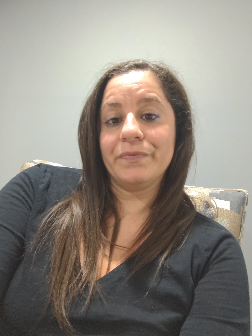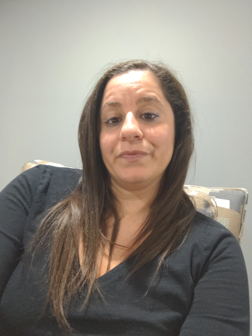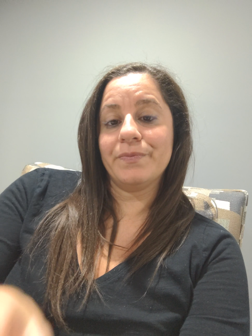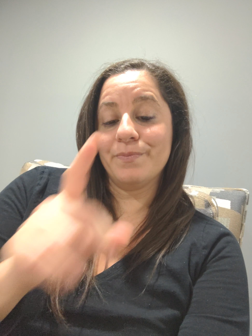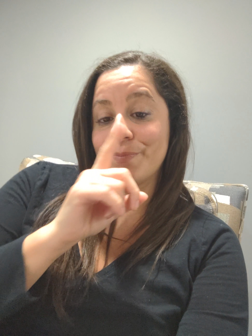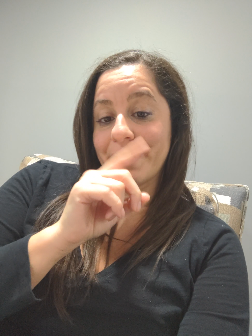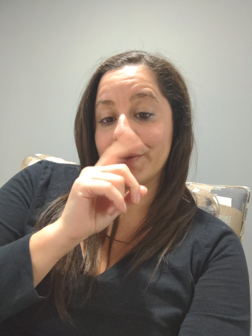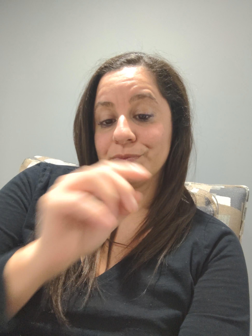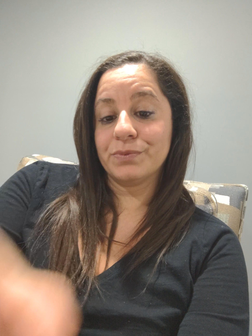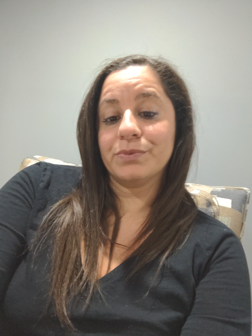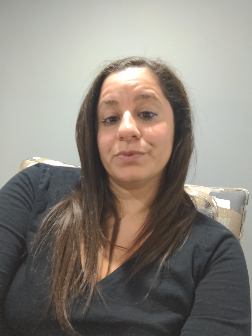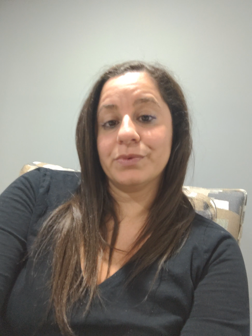mouse